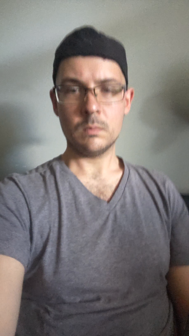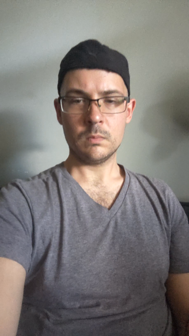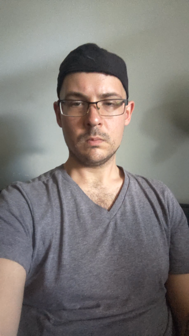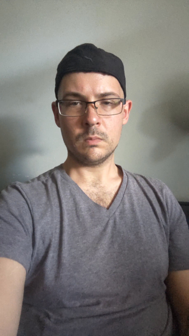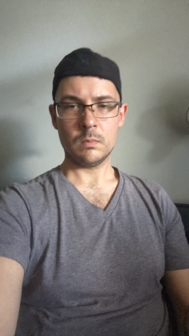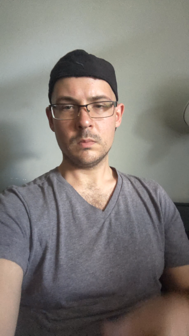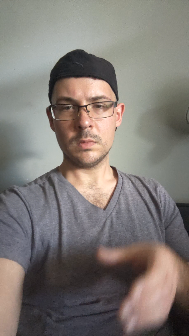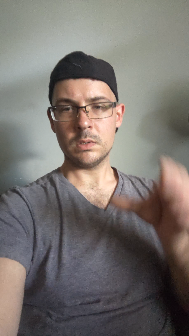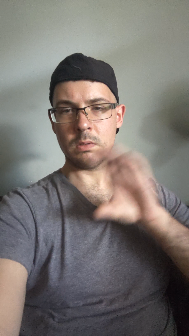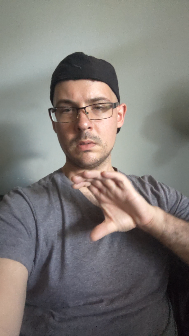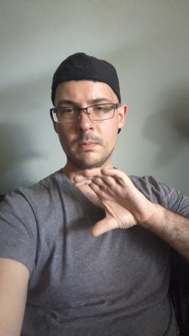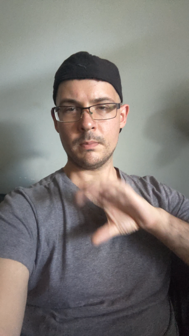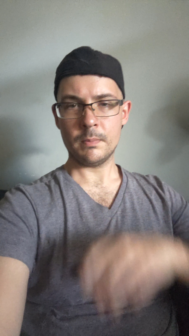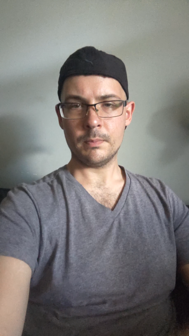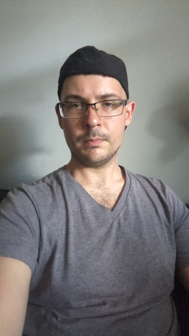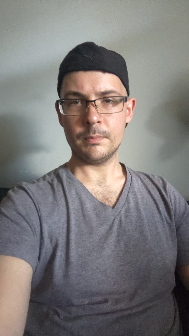dump